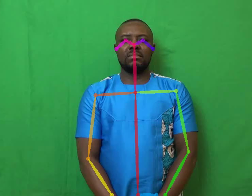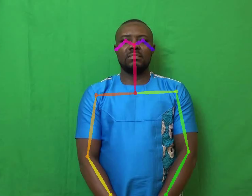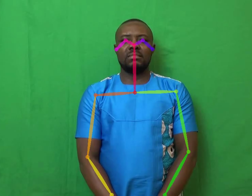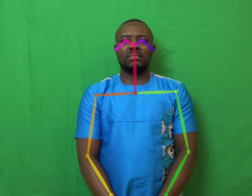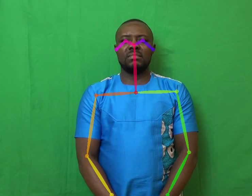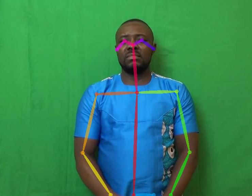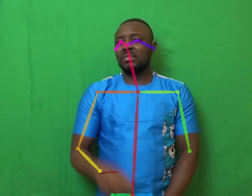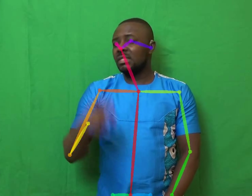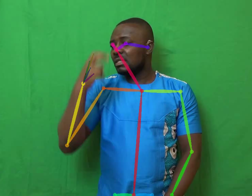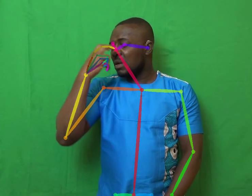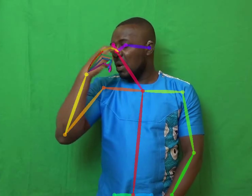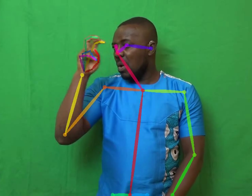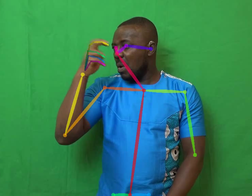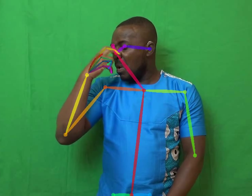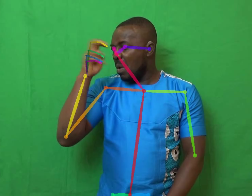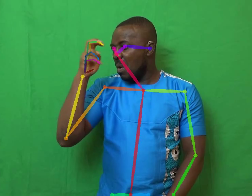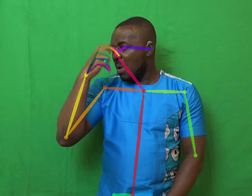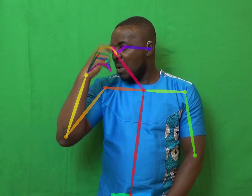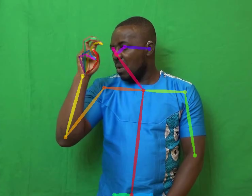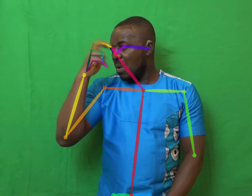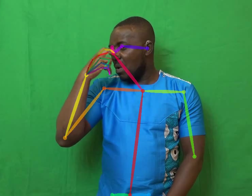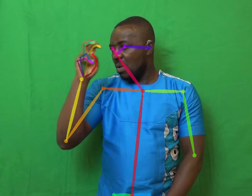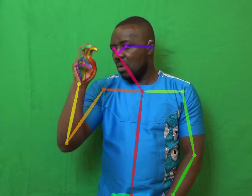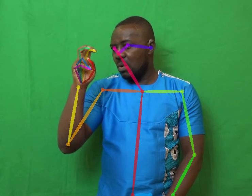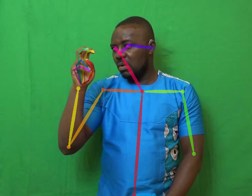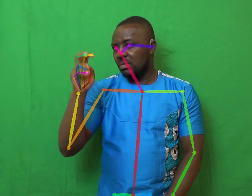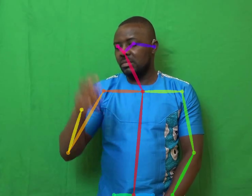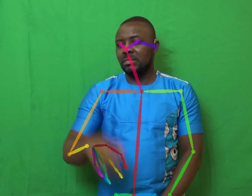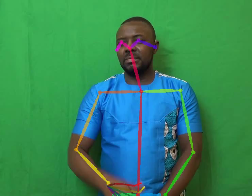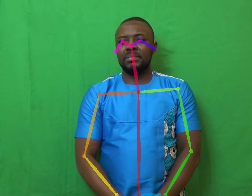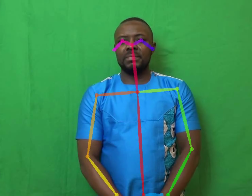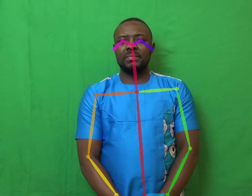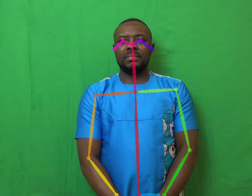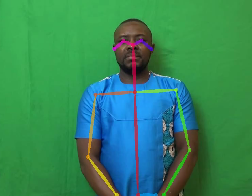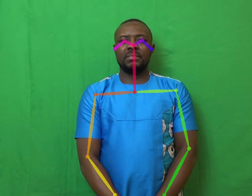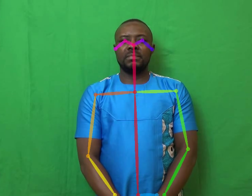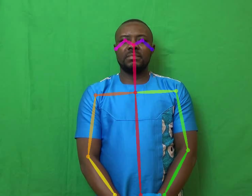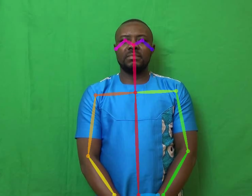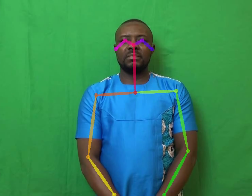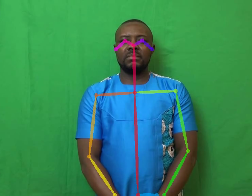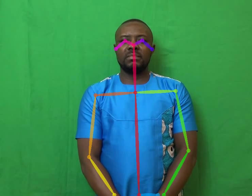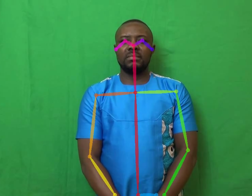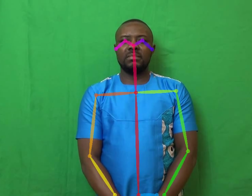Akropong